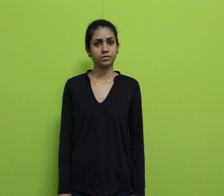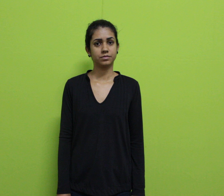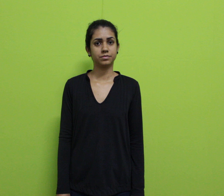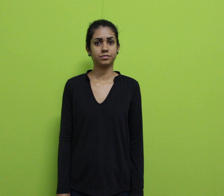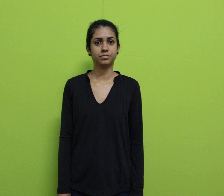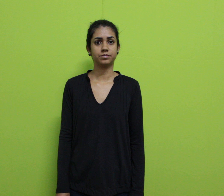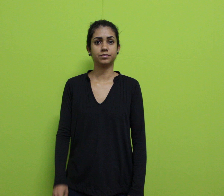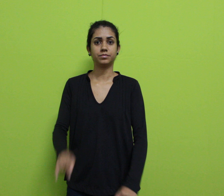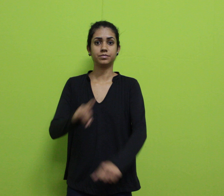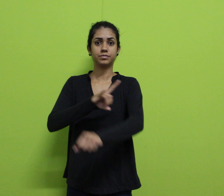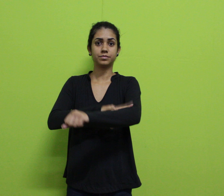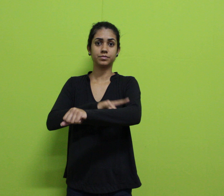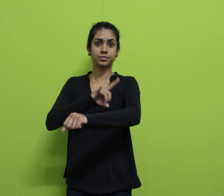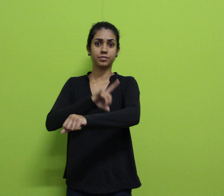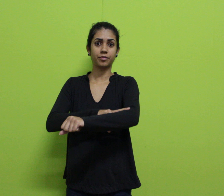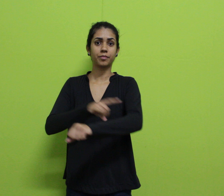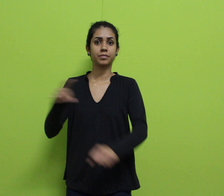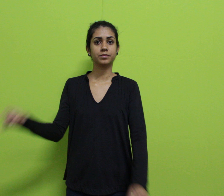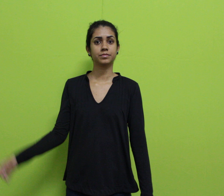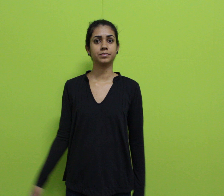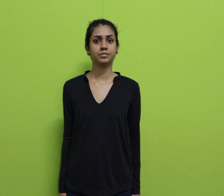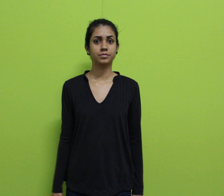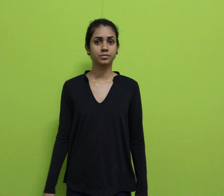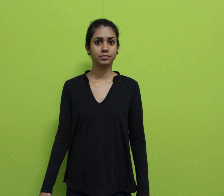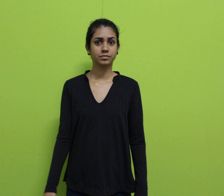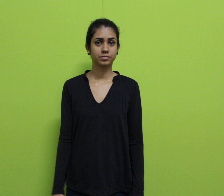banheiro